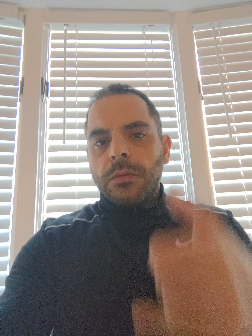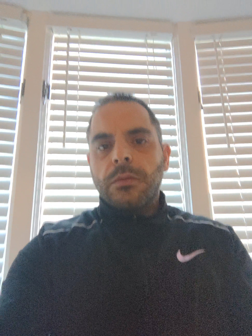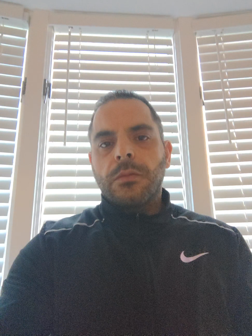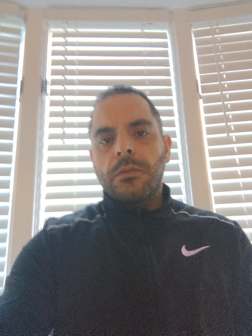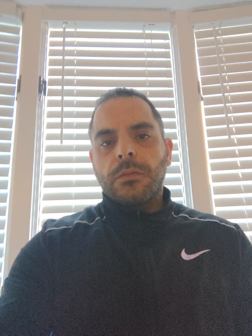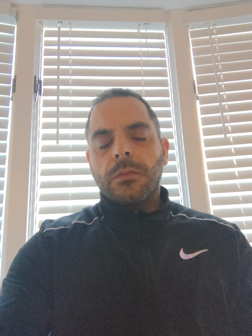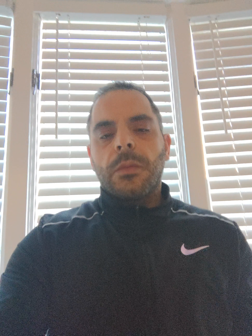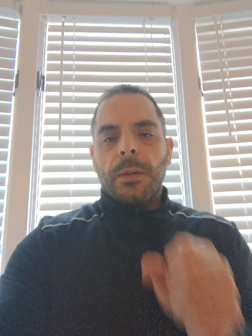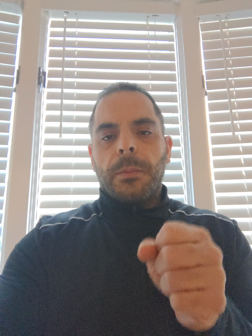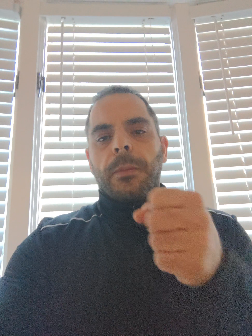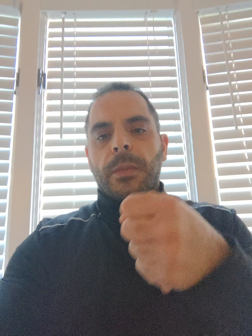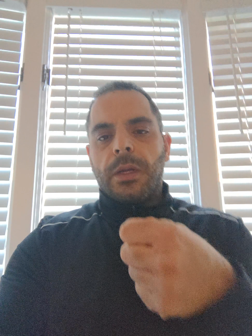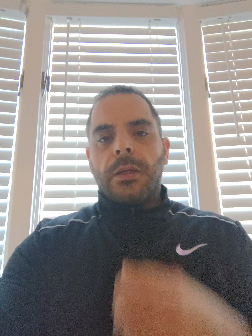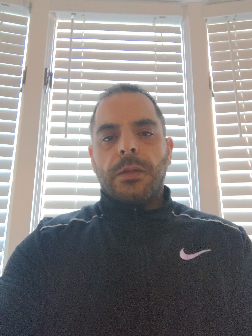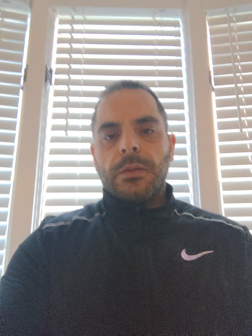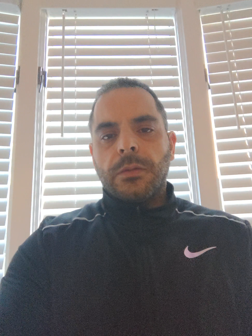make